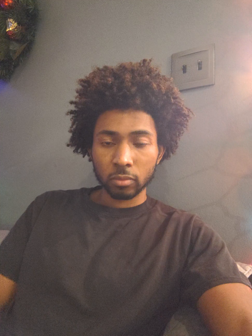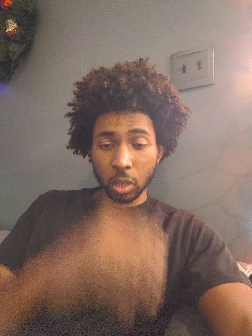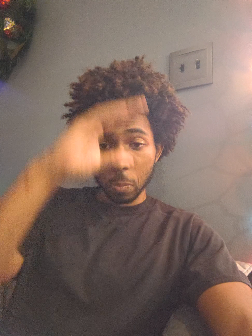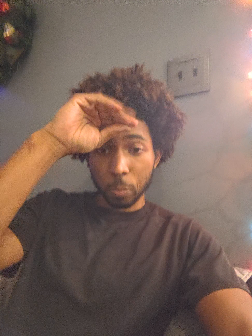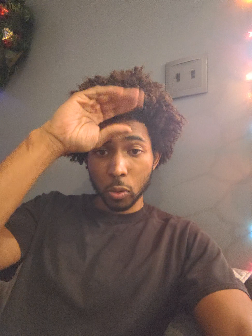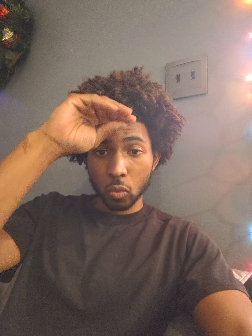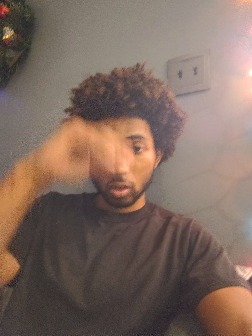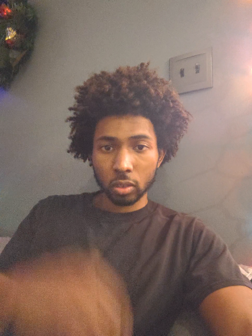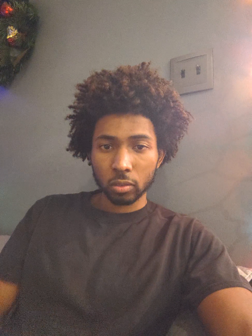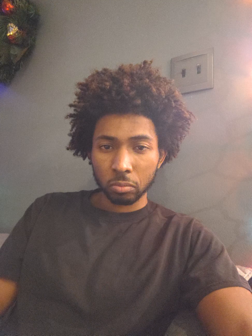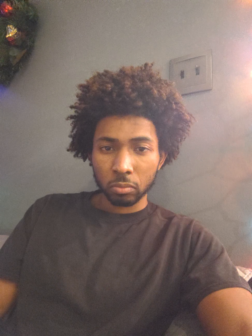boy